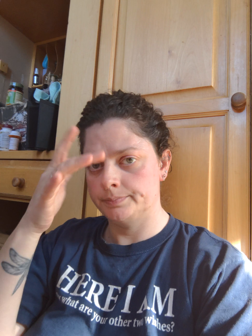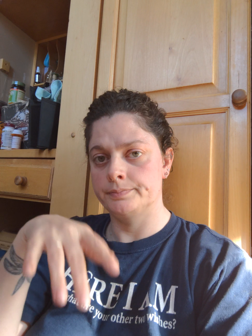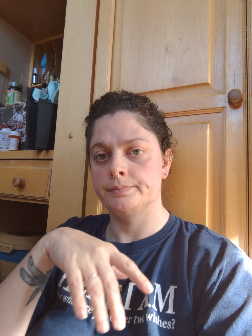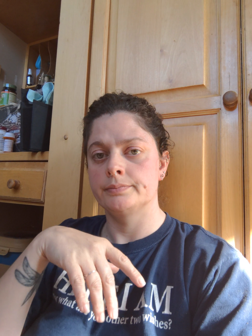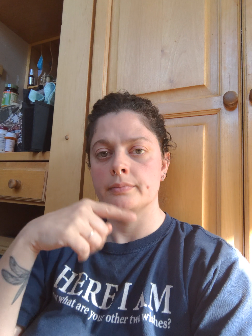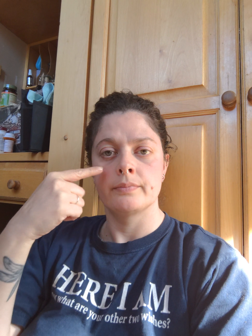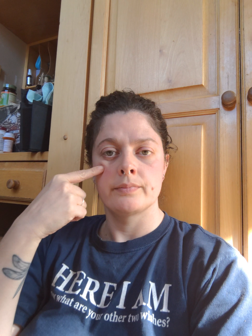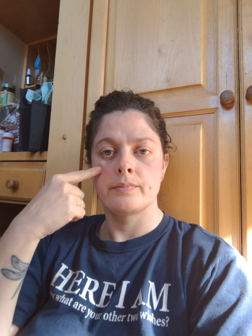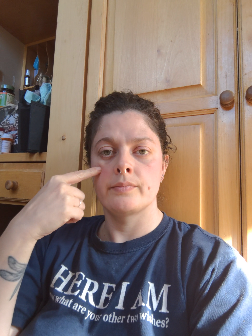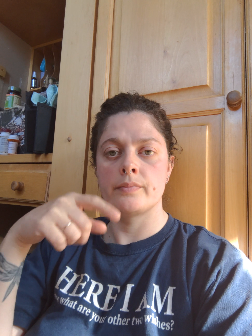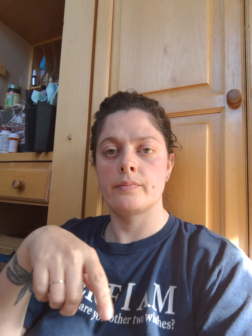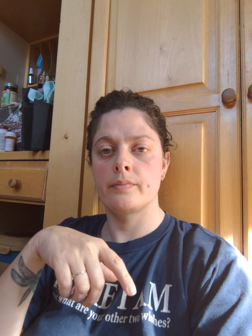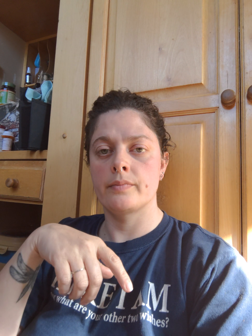eye